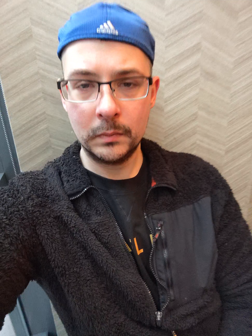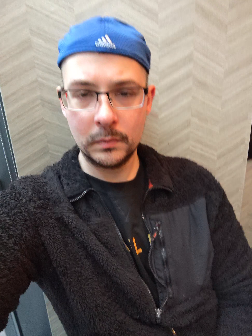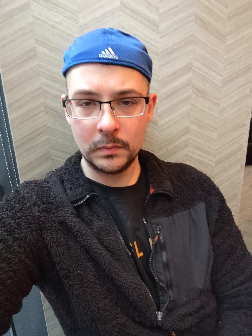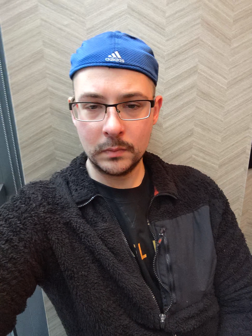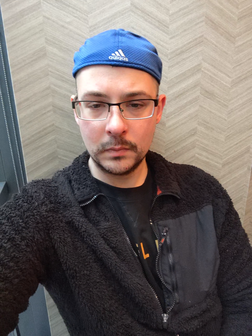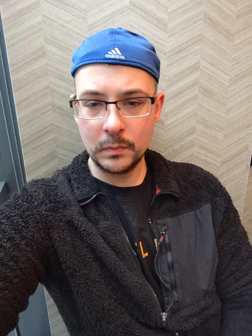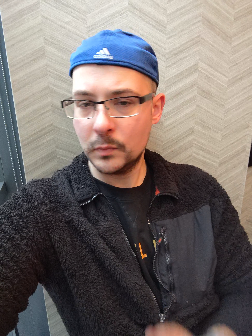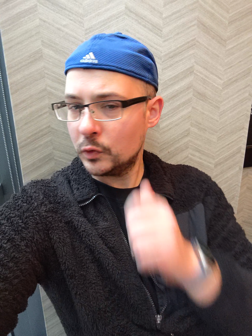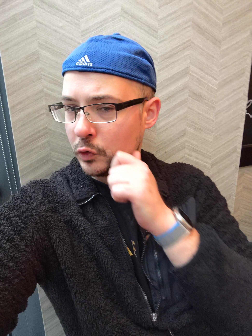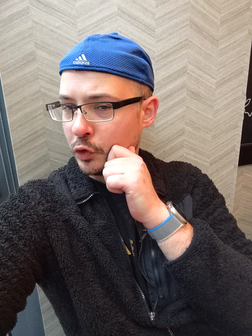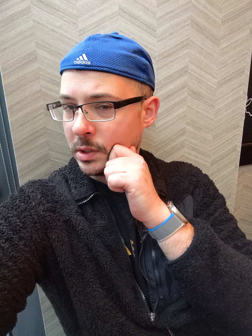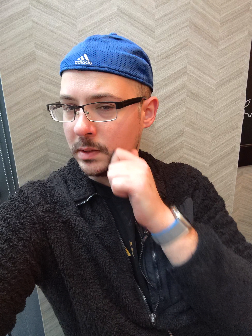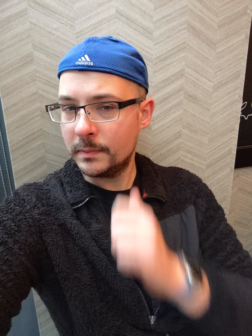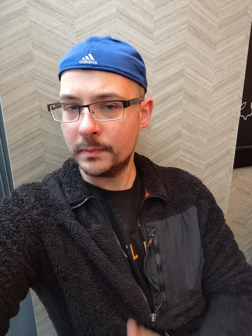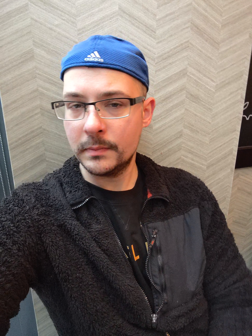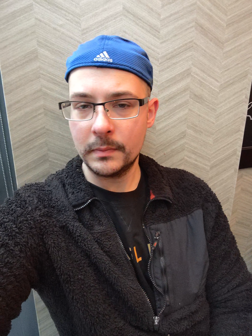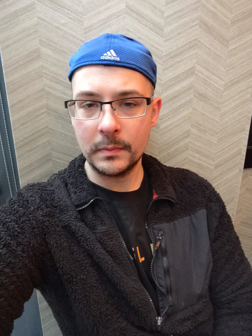cheek